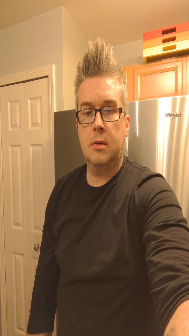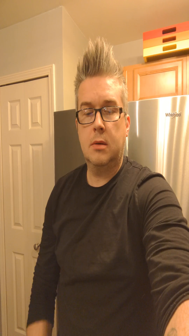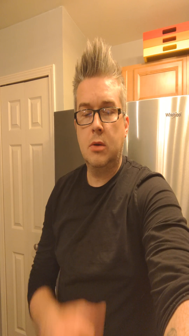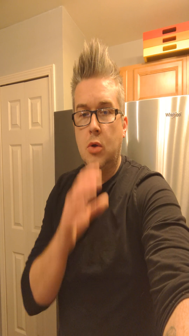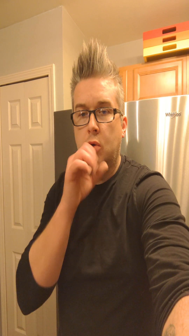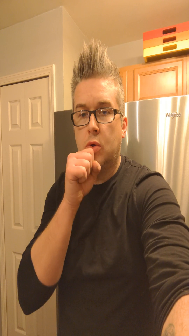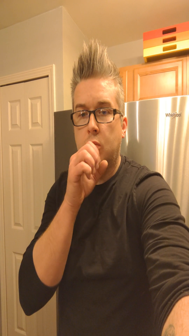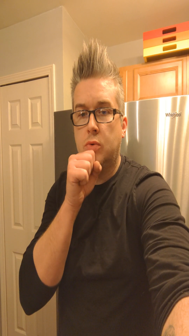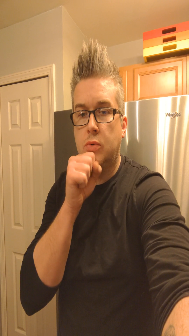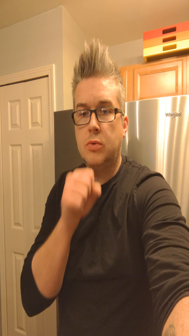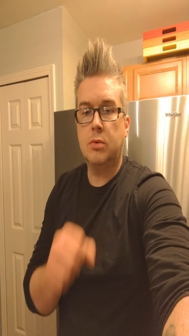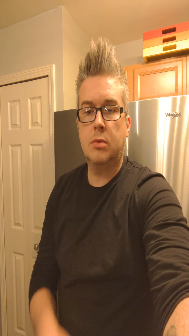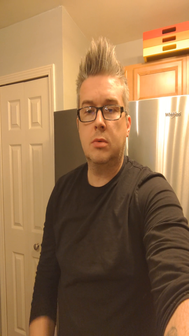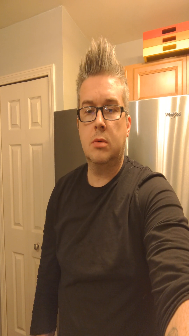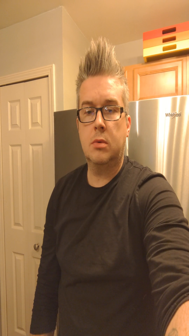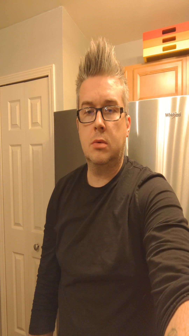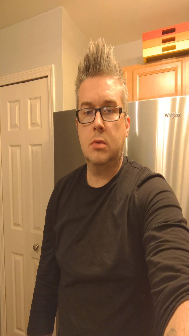orange